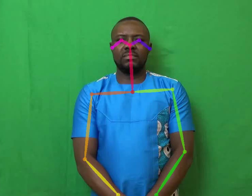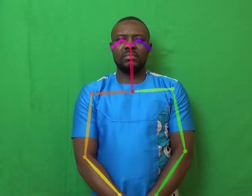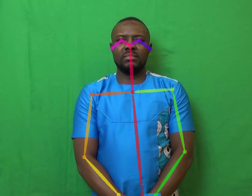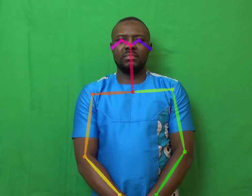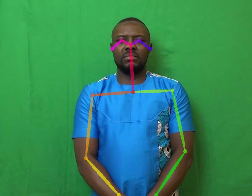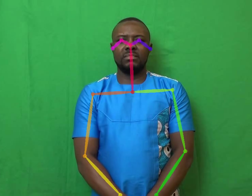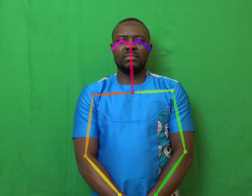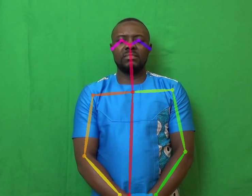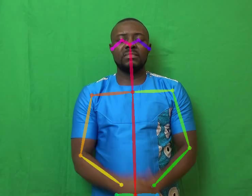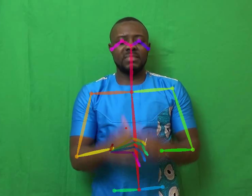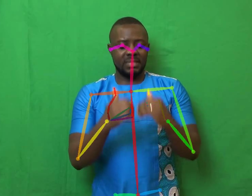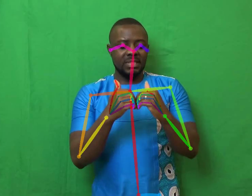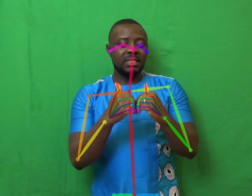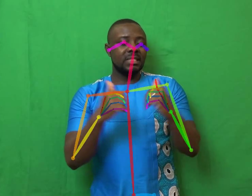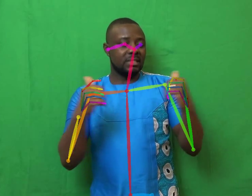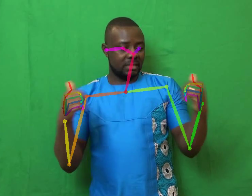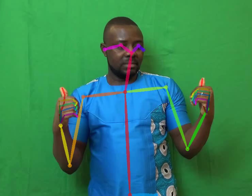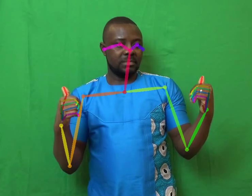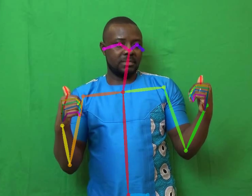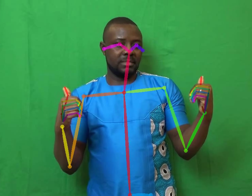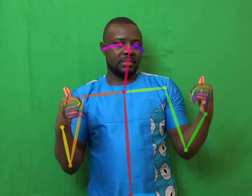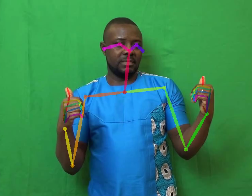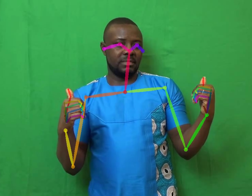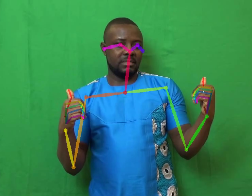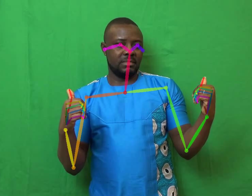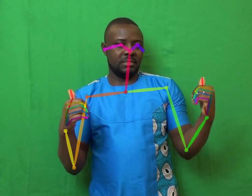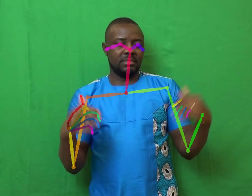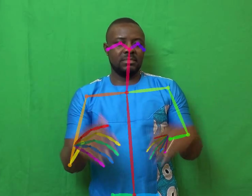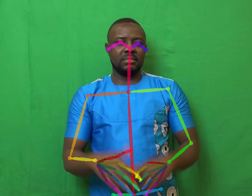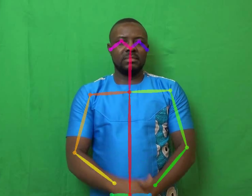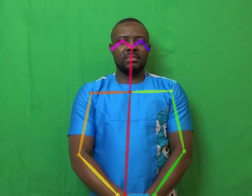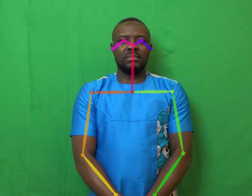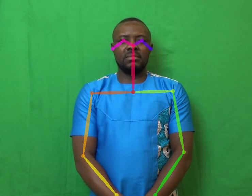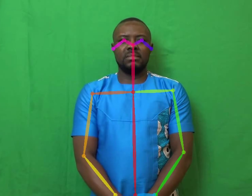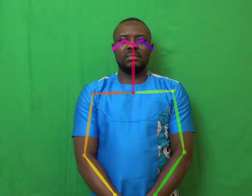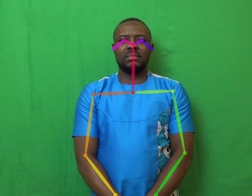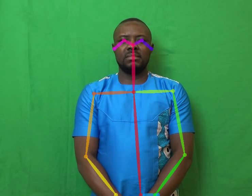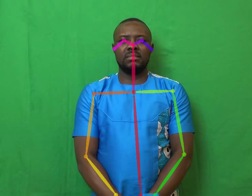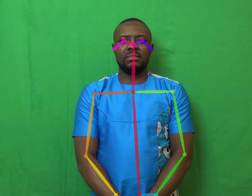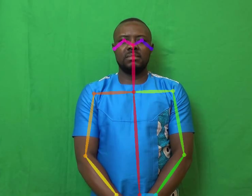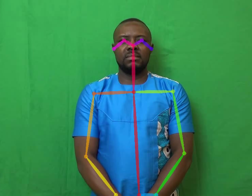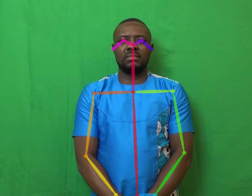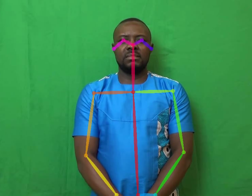separate